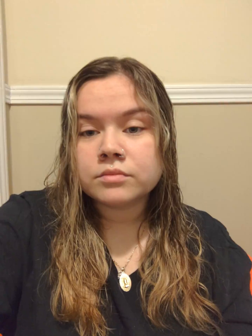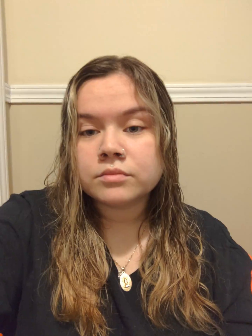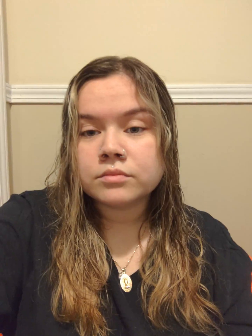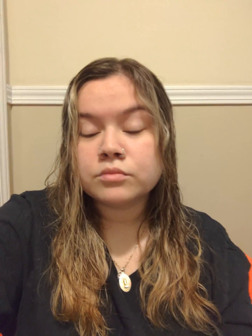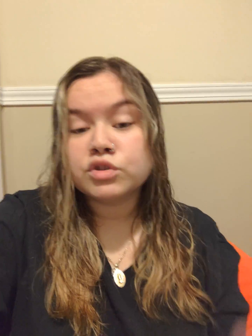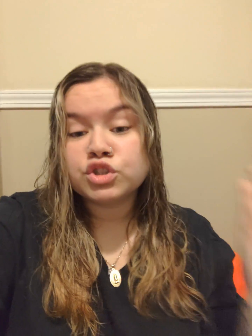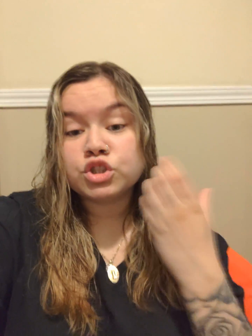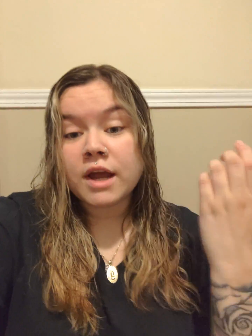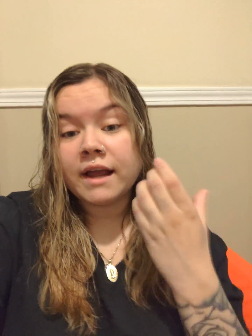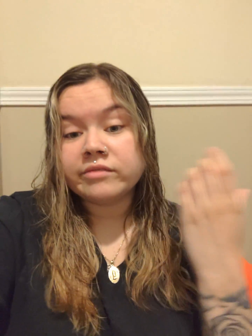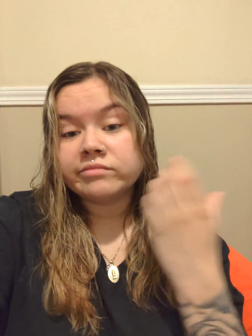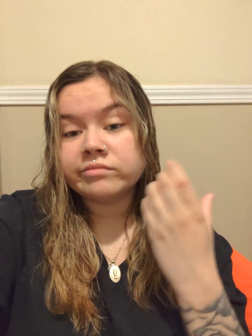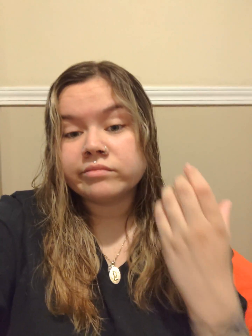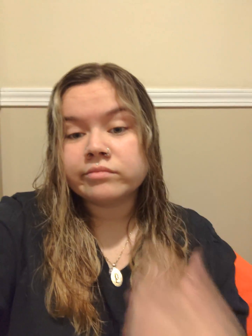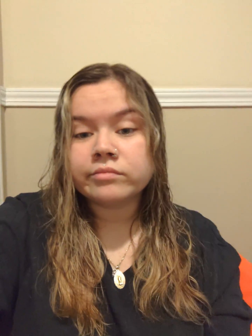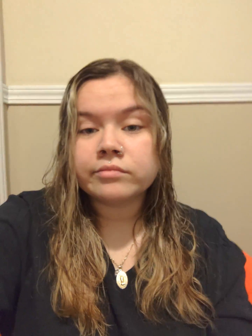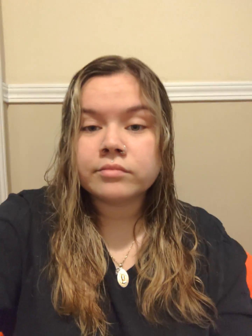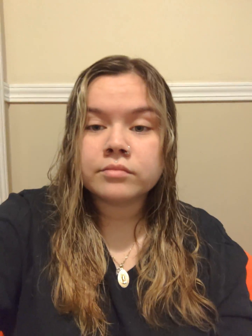shake